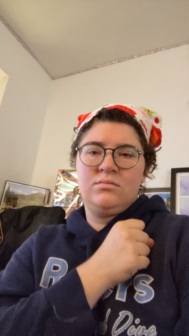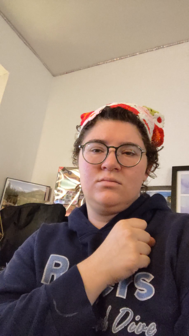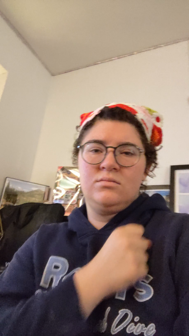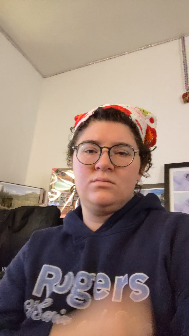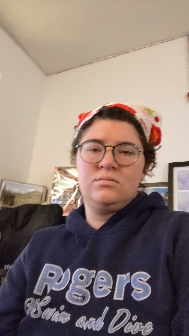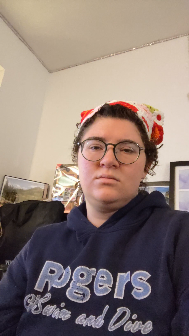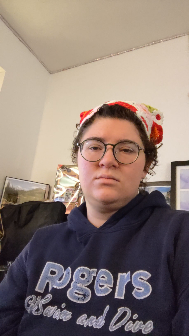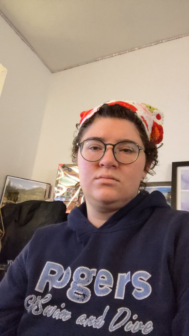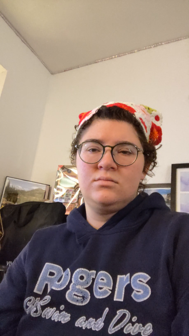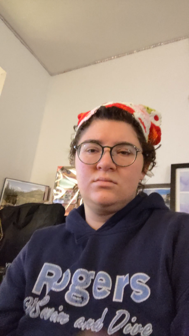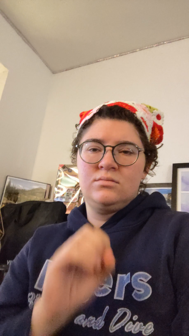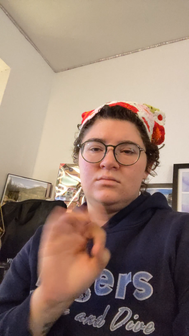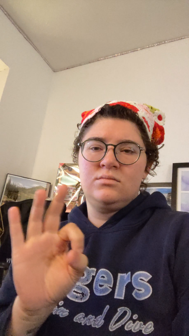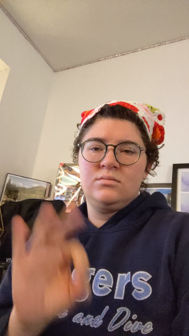of